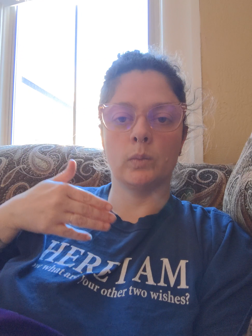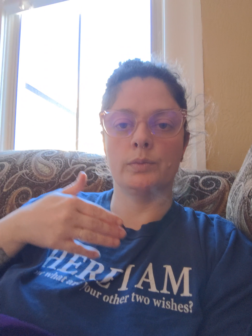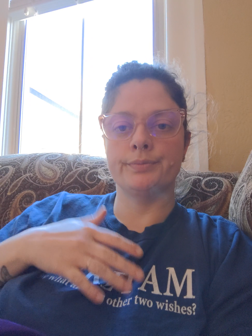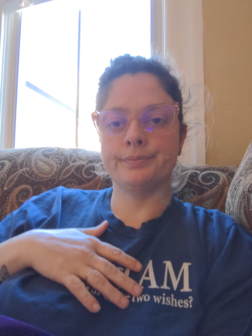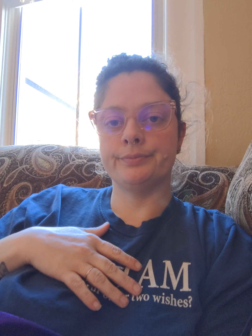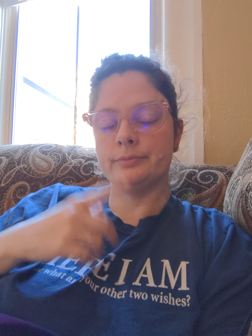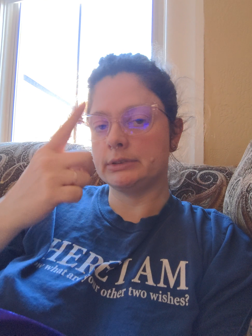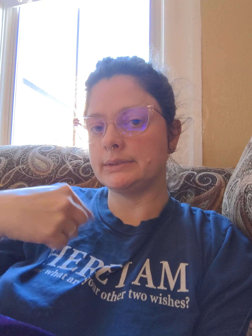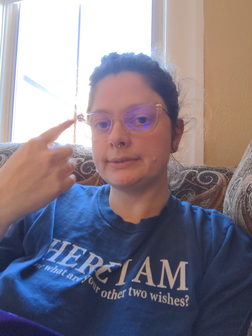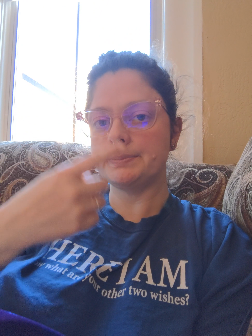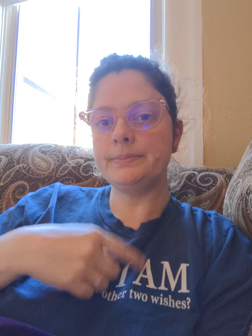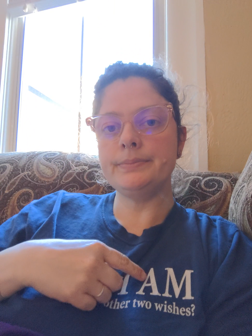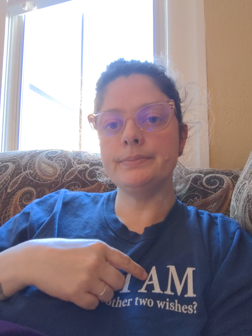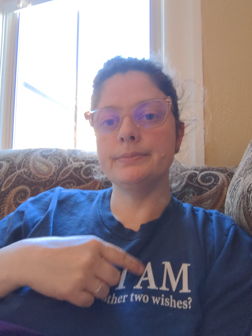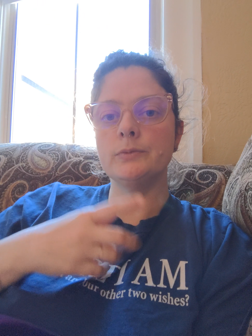face